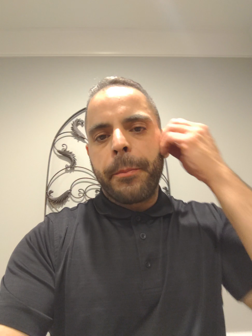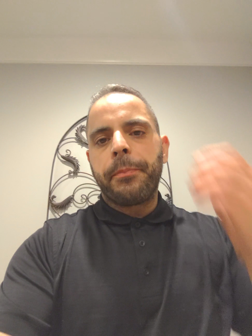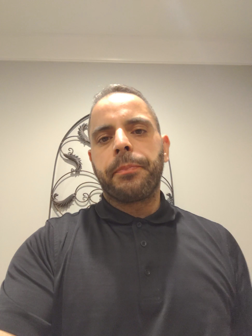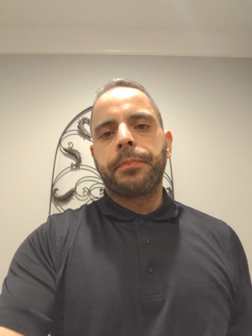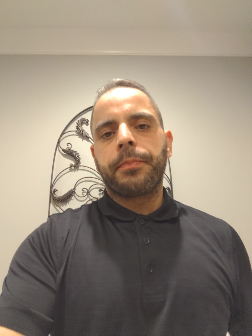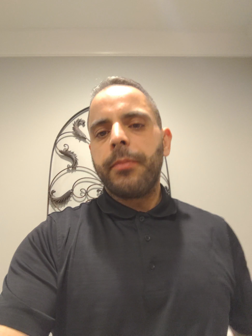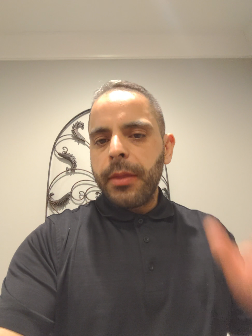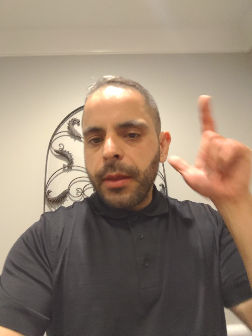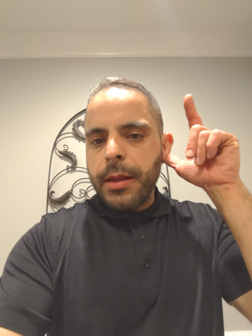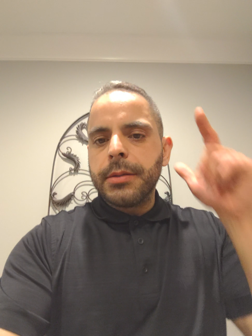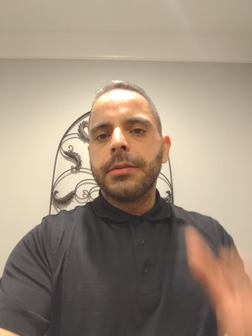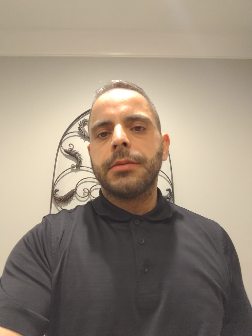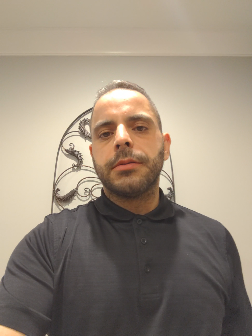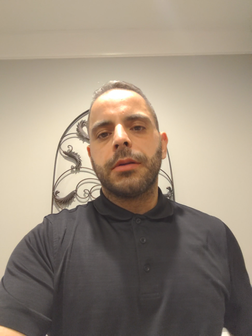listen